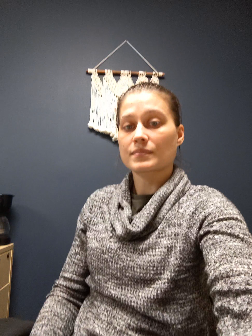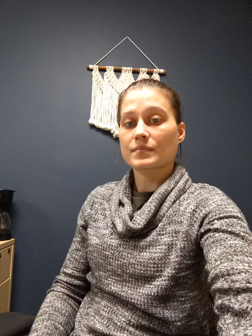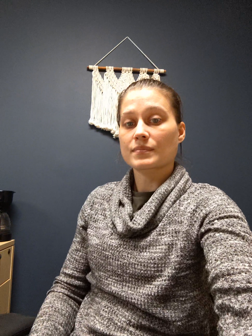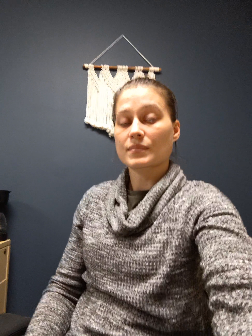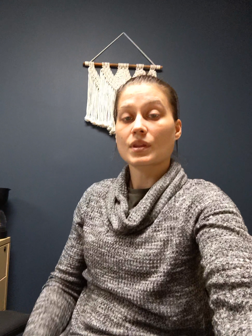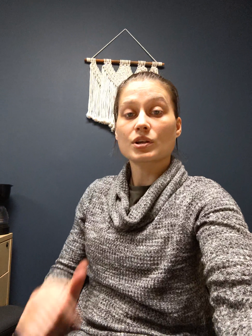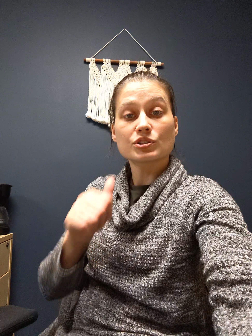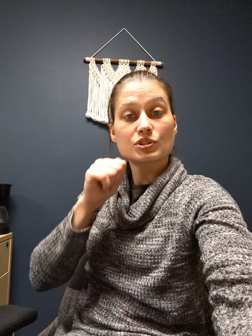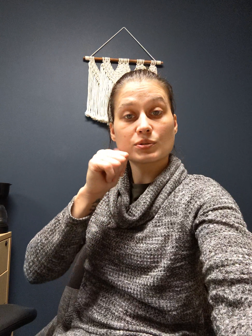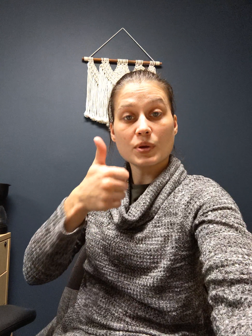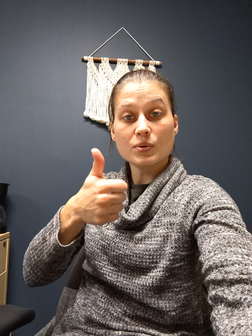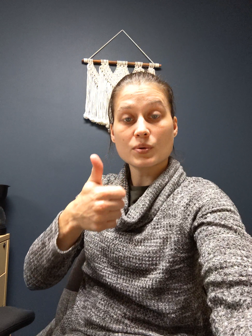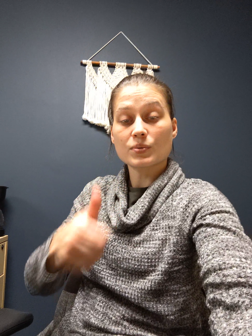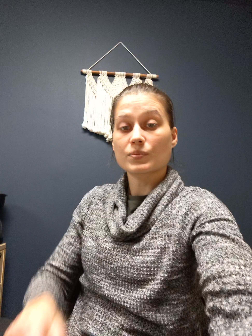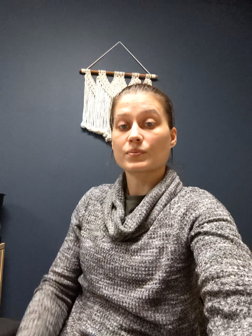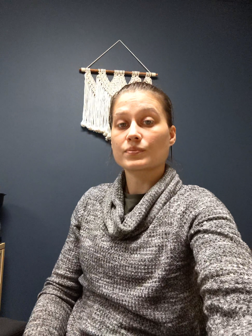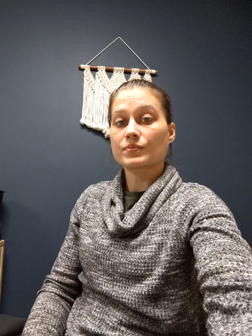tomorrow